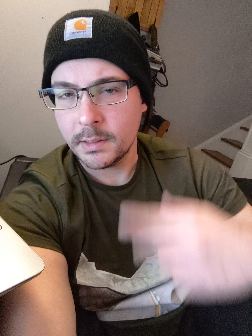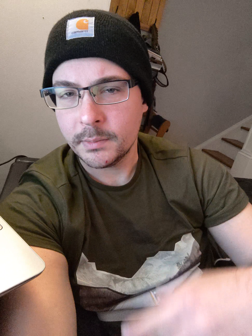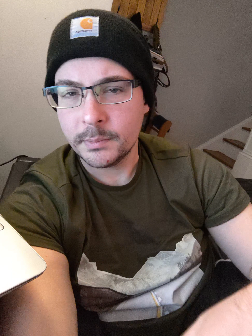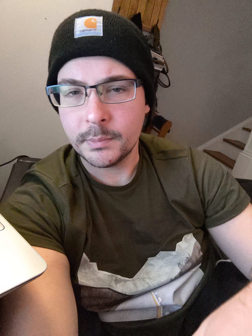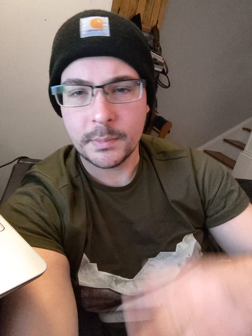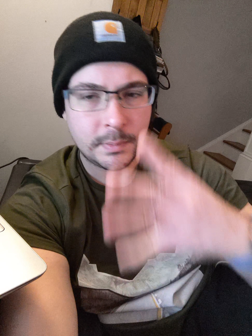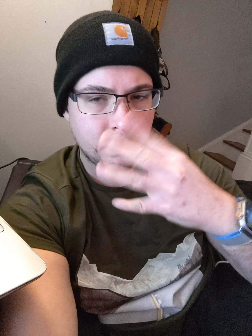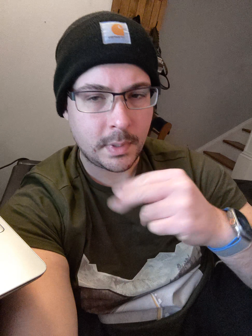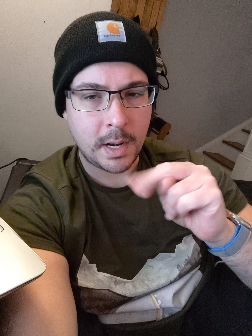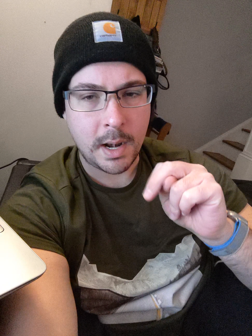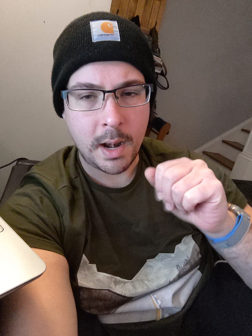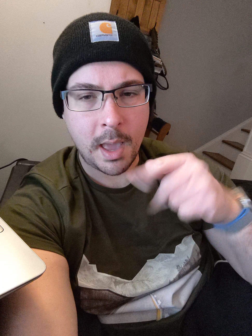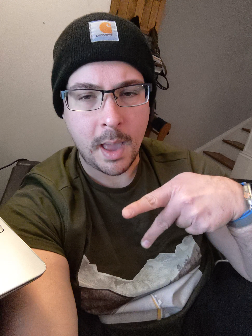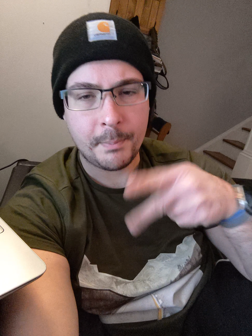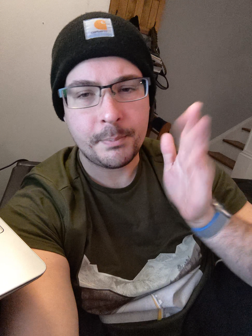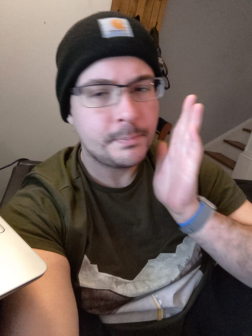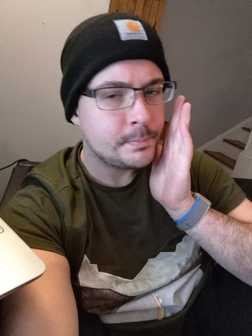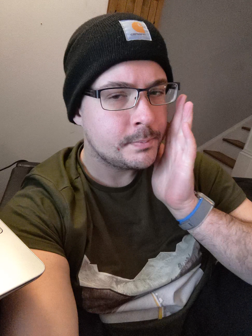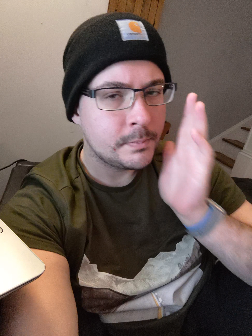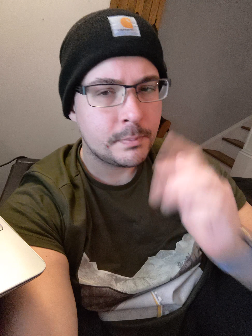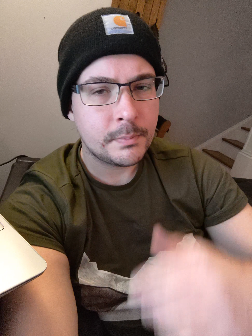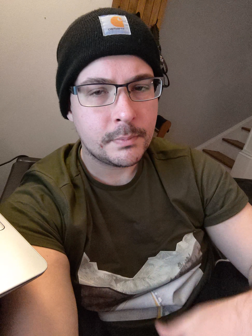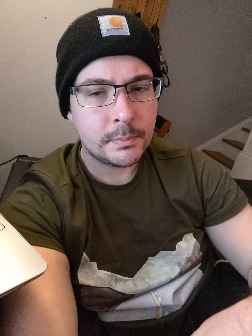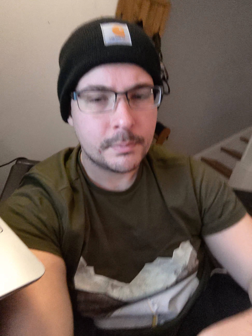nap